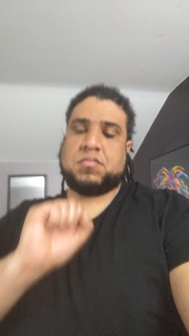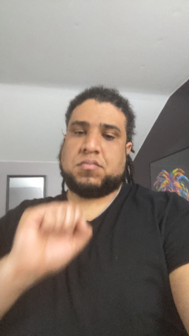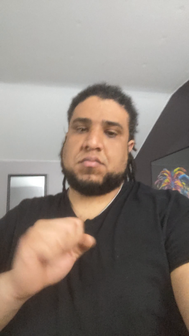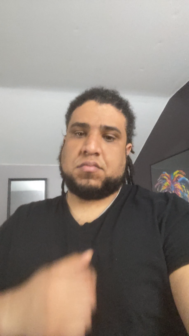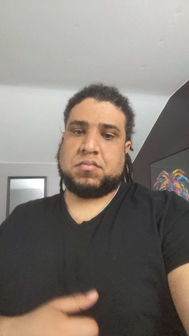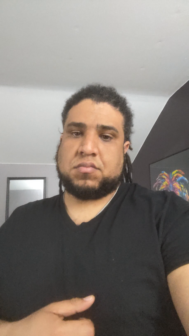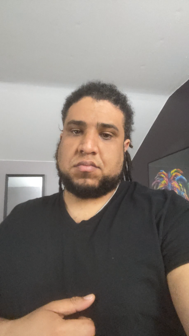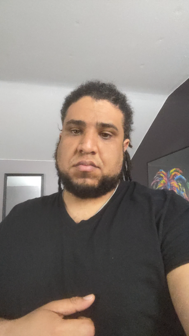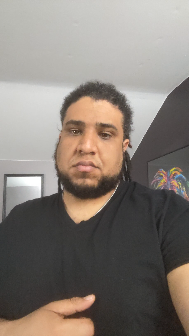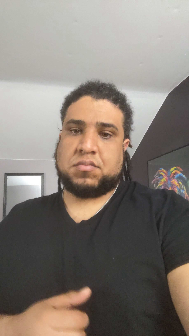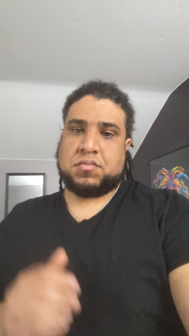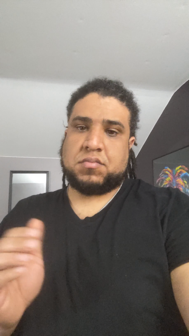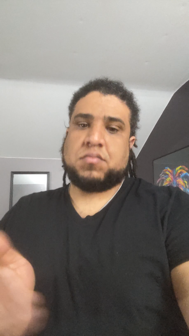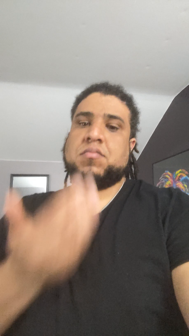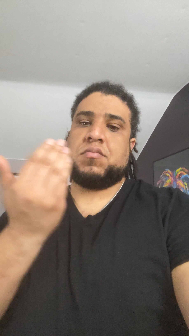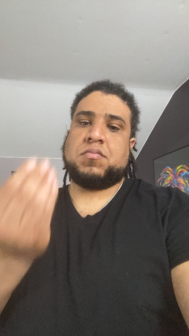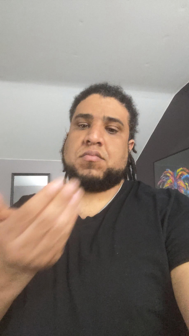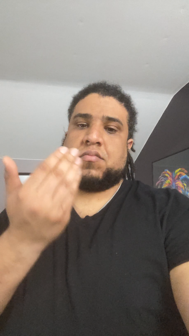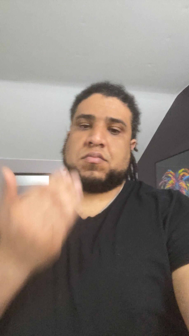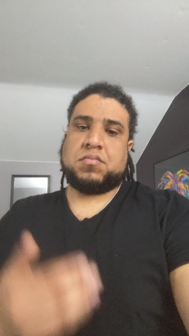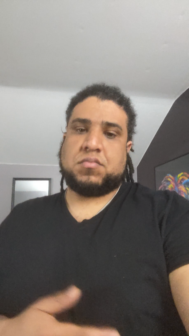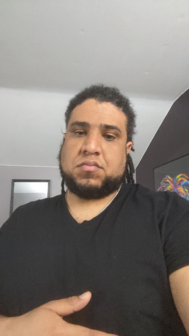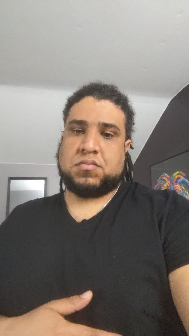new